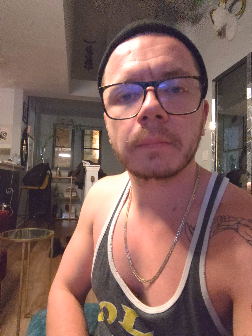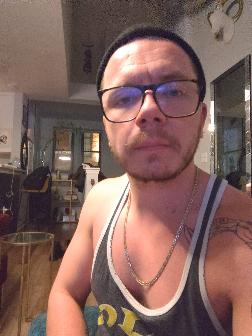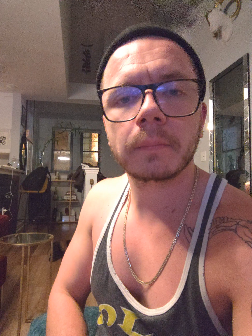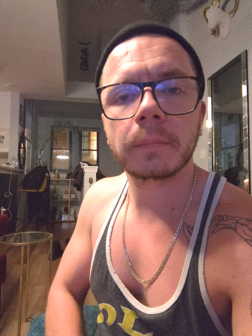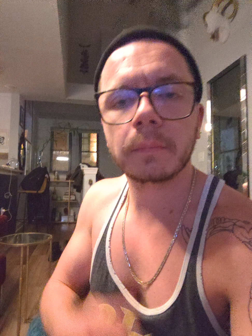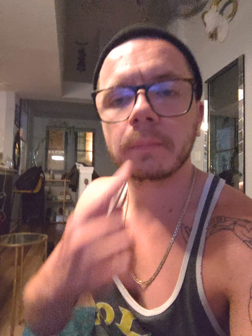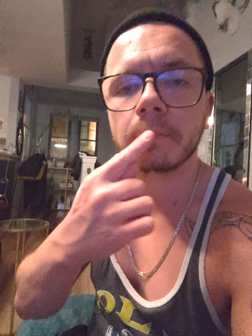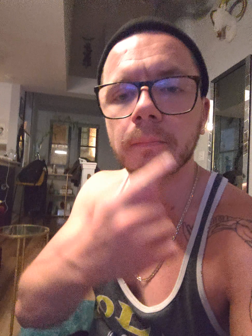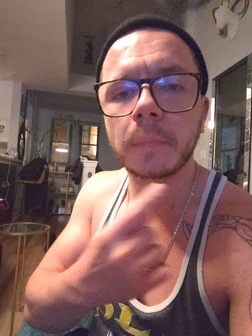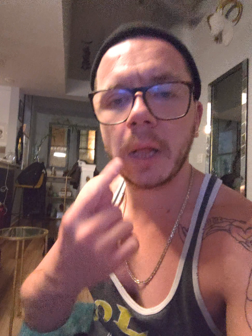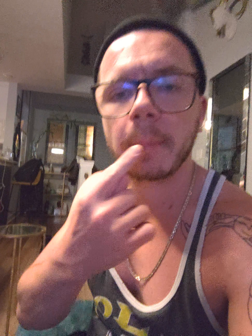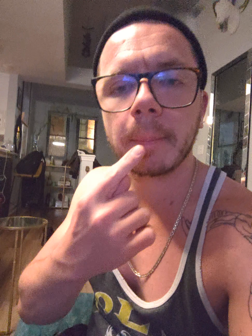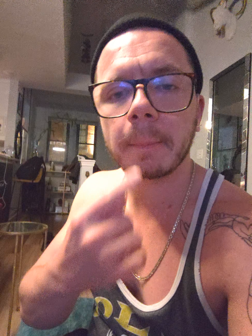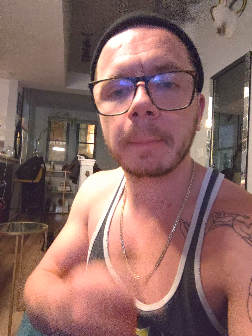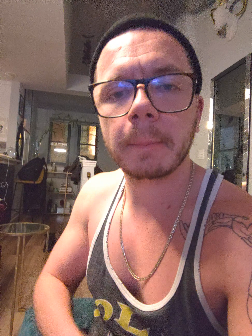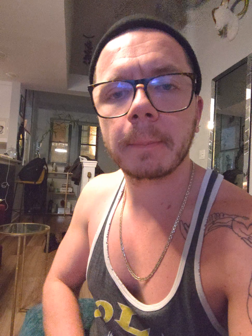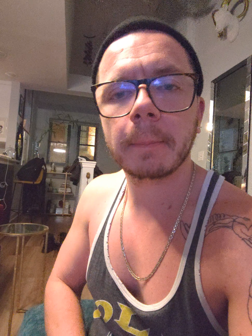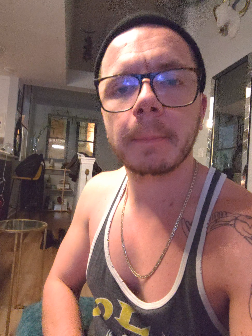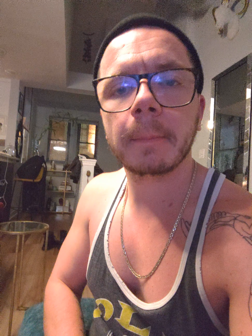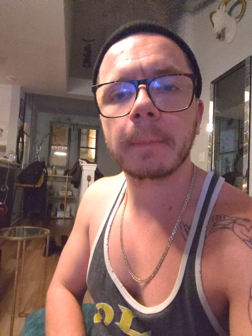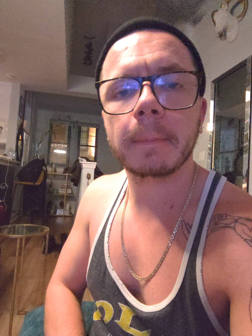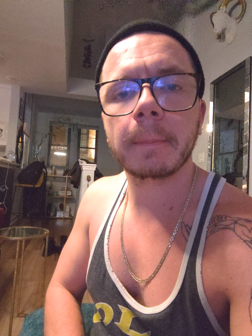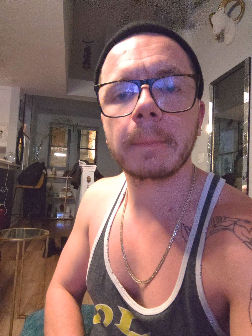lips